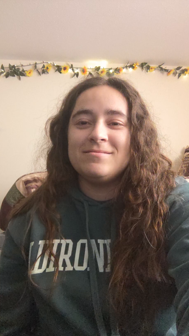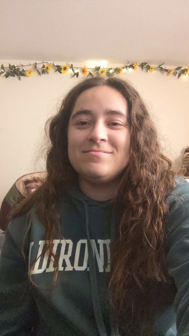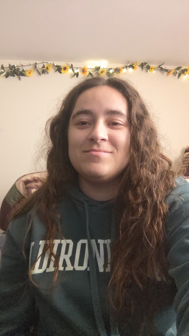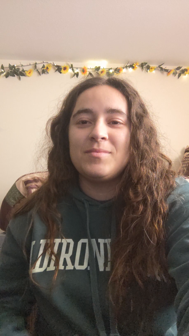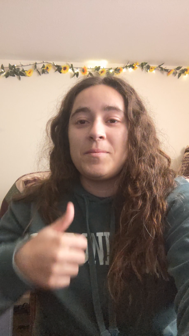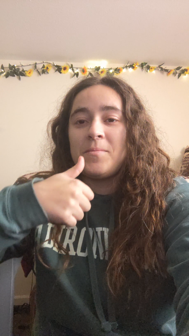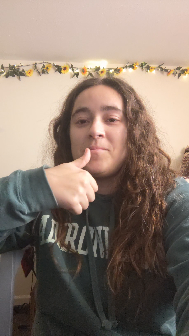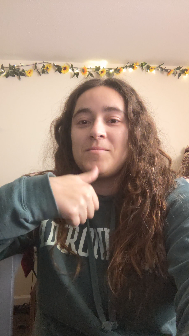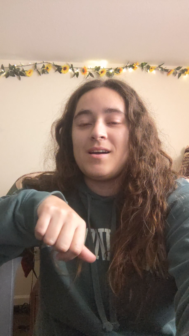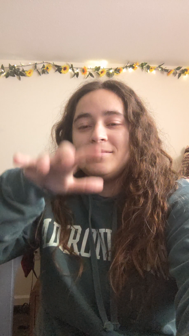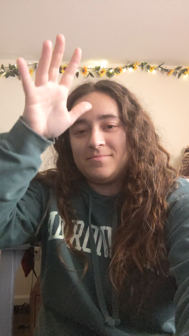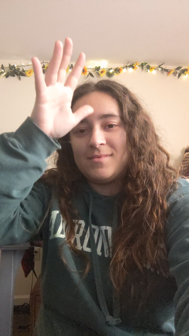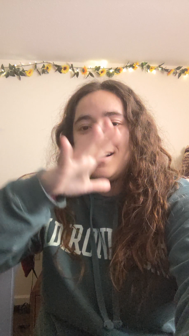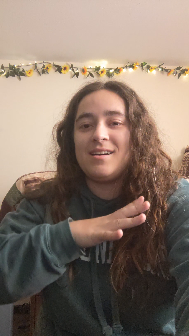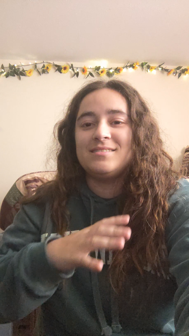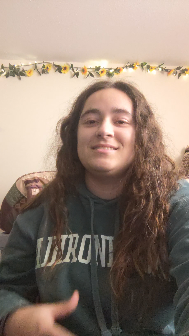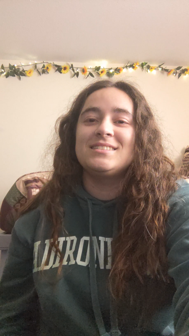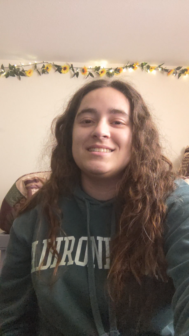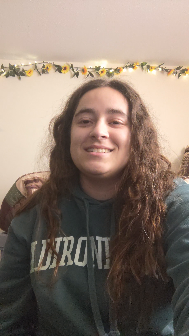mailman